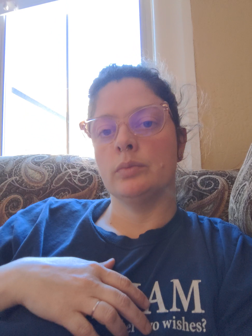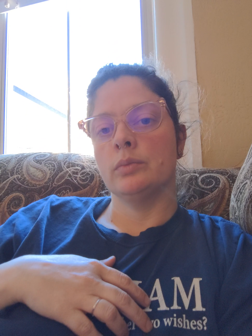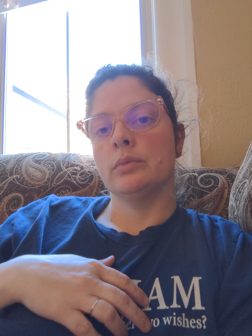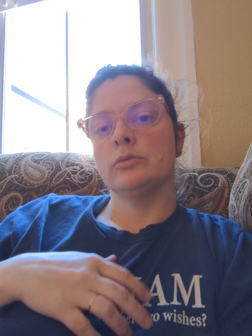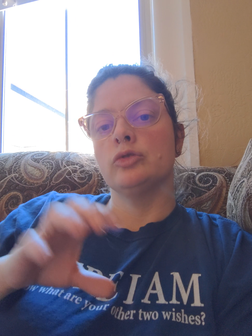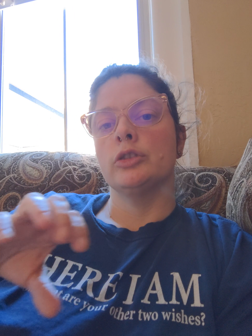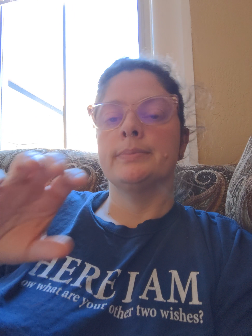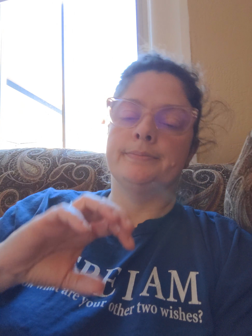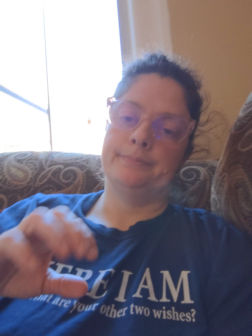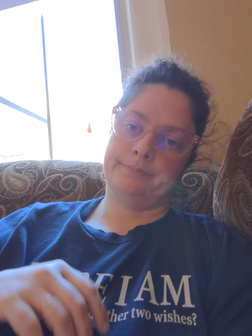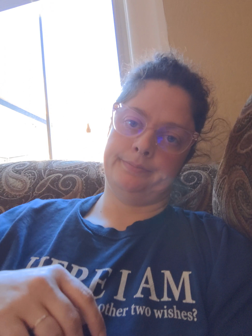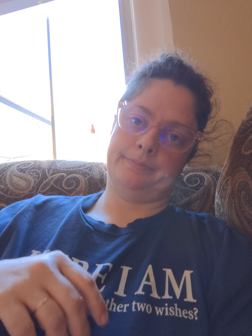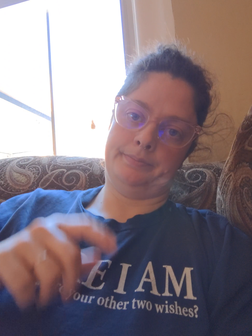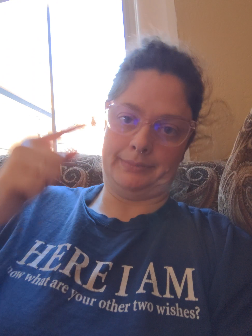chocolate